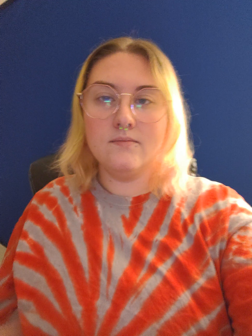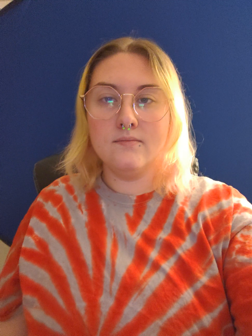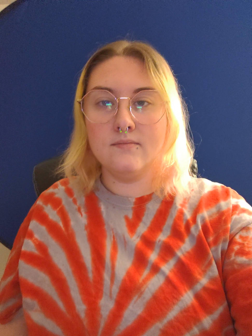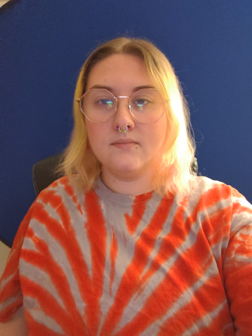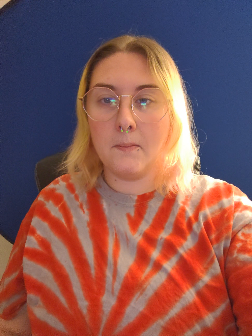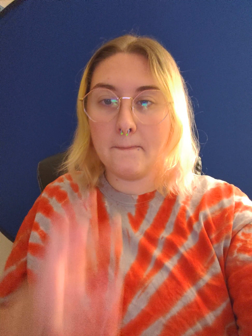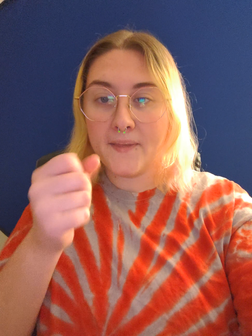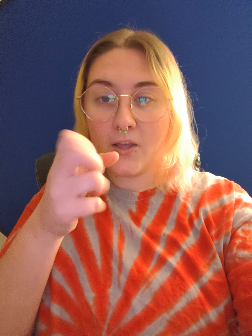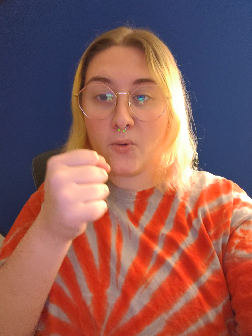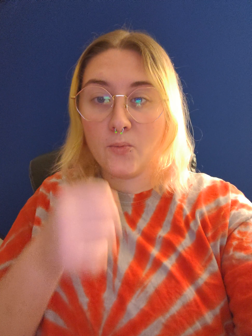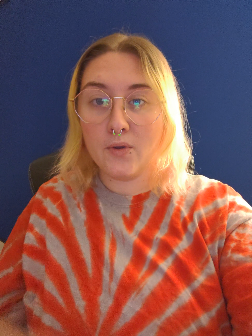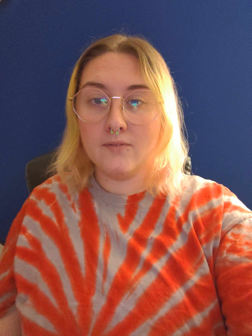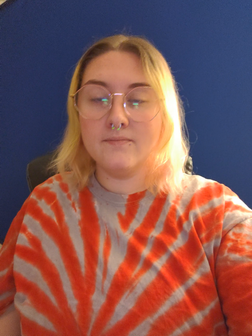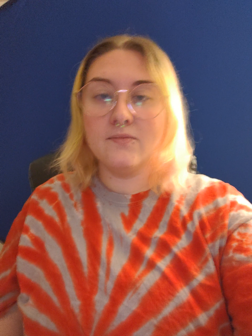milk